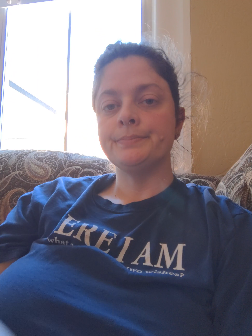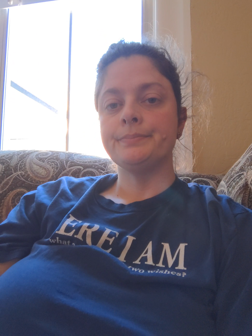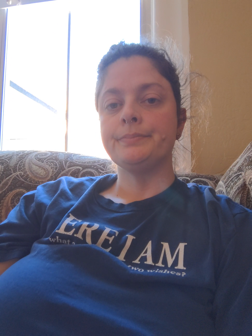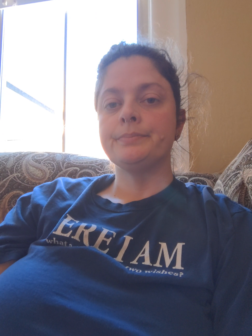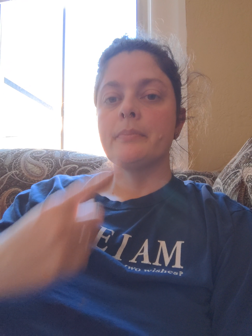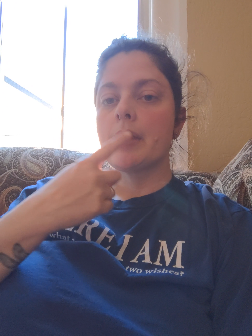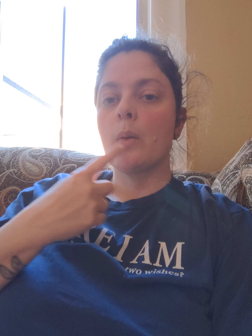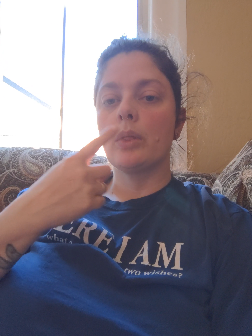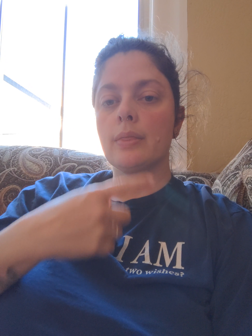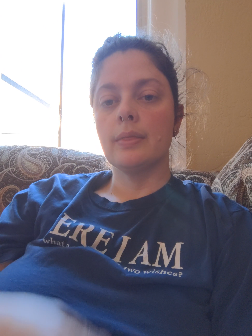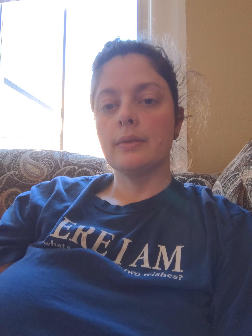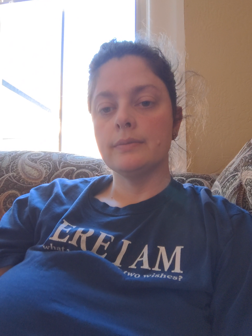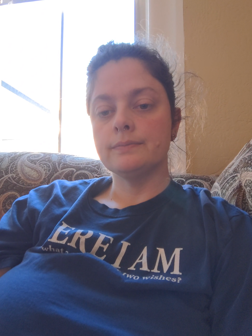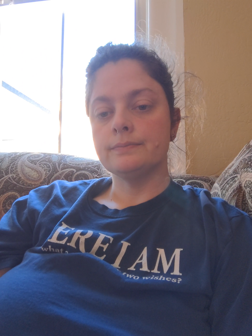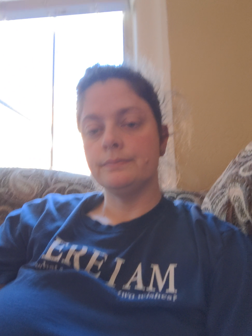mouth